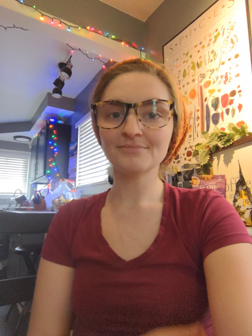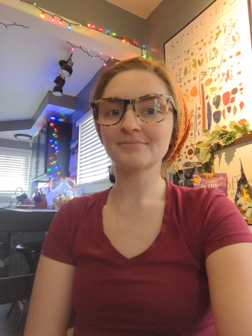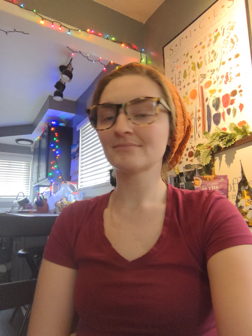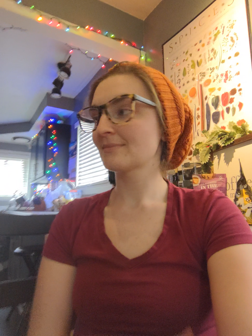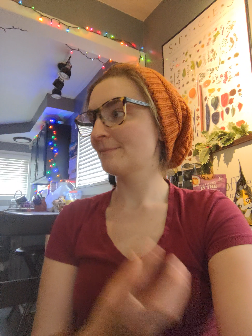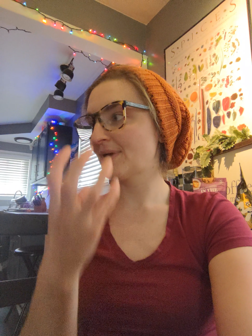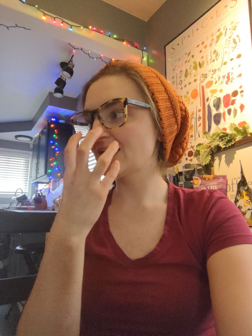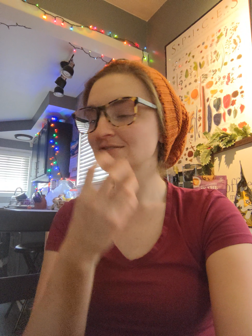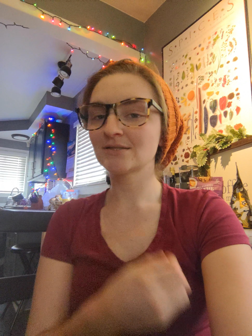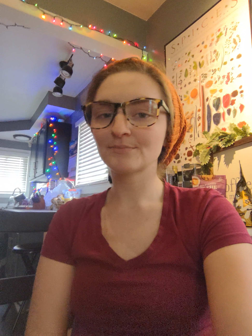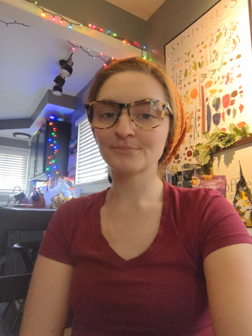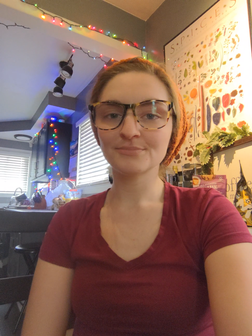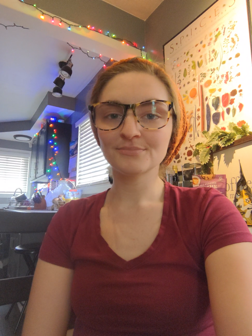mad